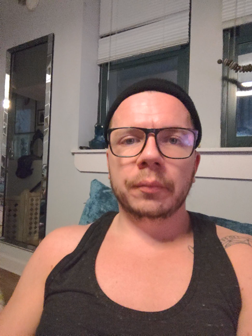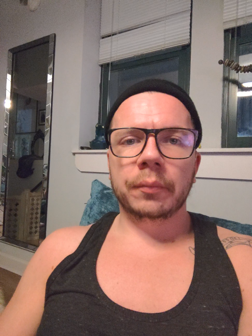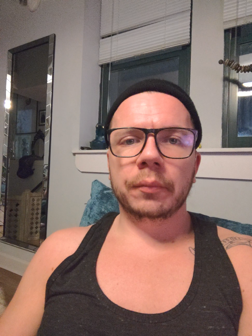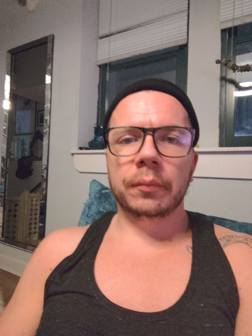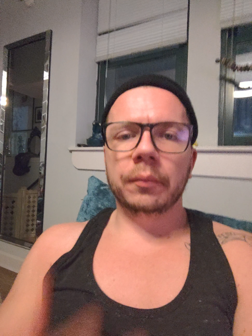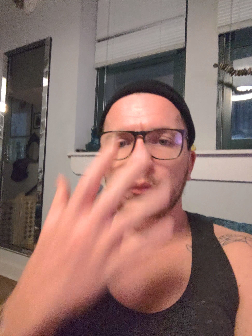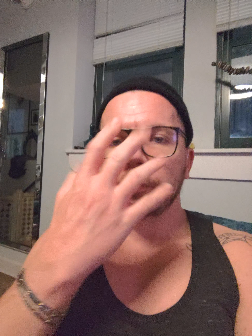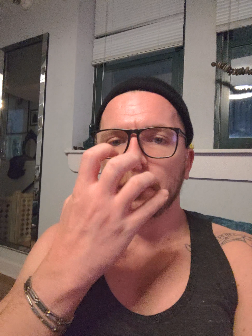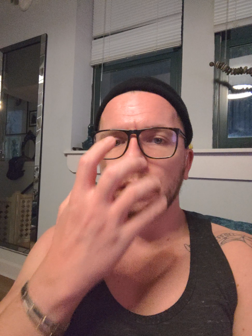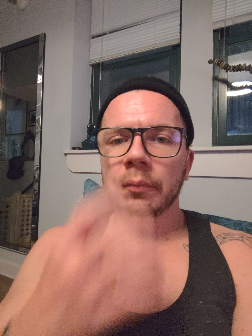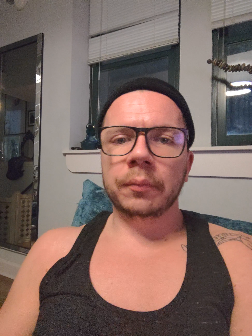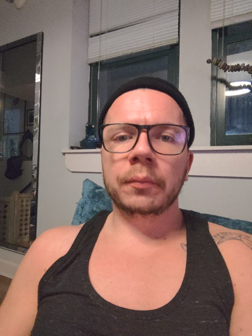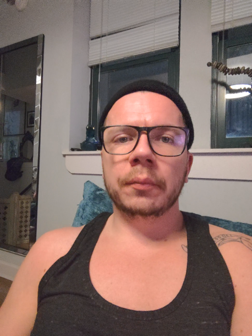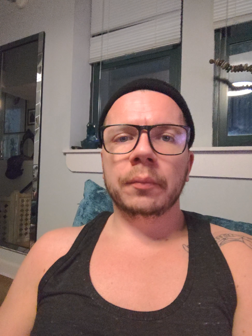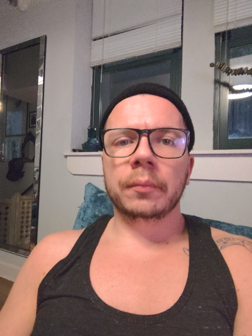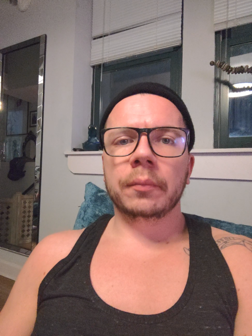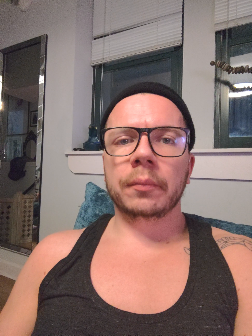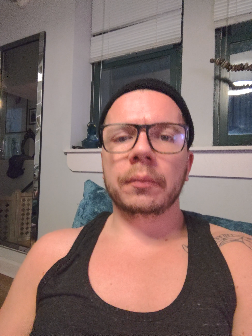mad